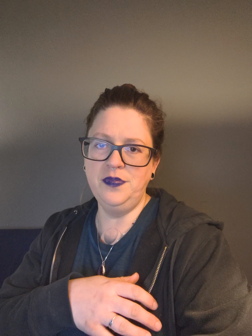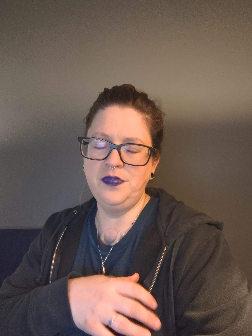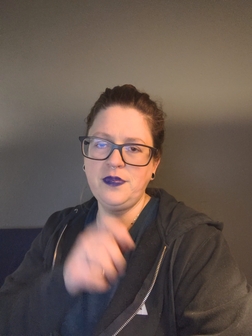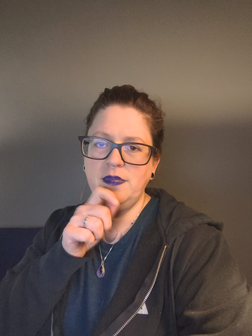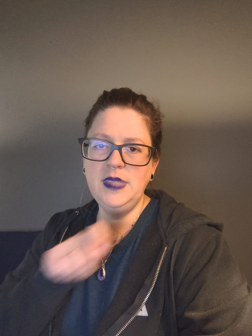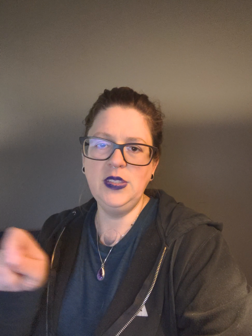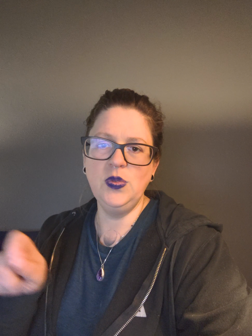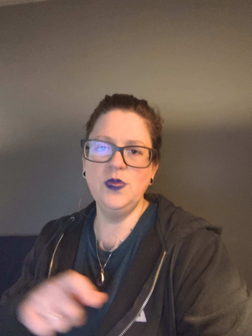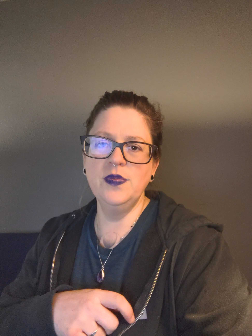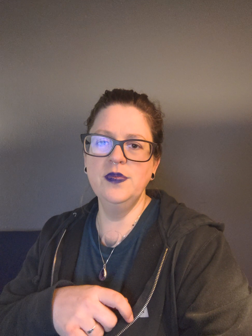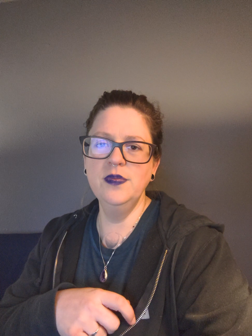pencil